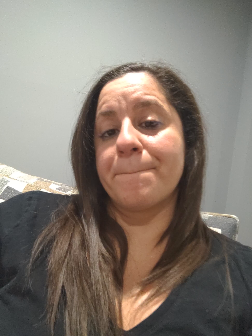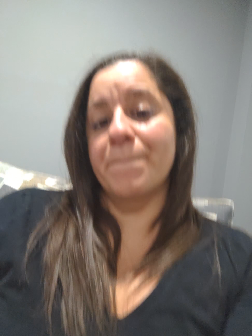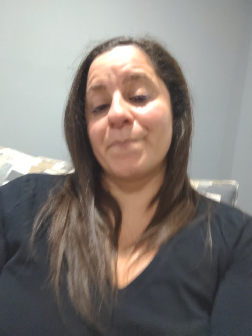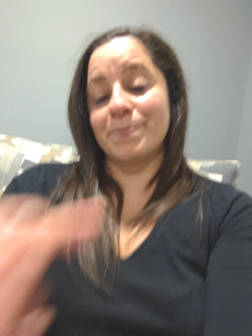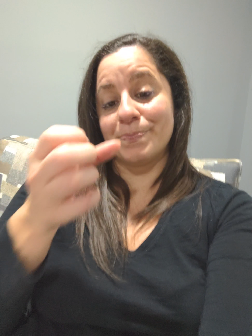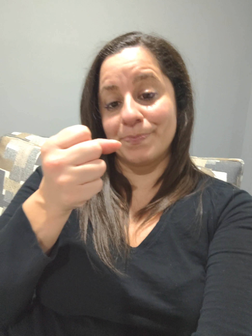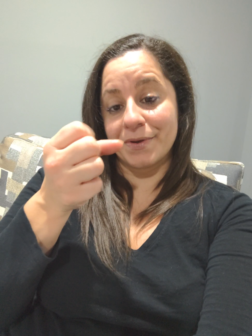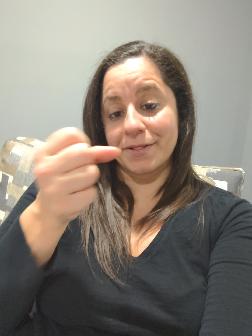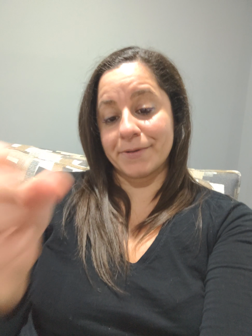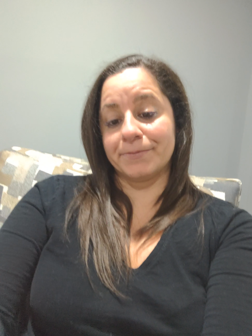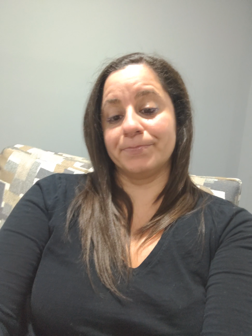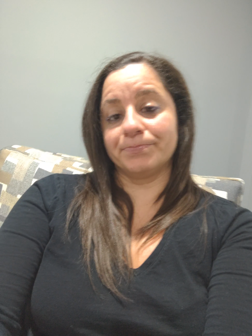milk